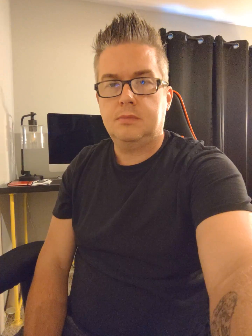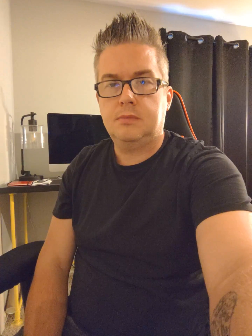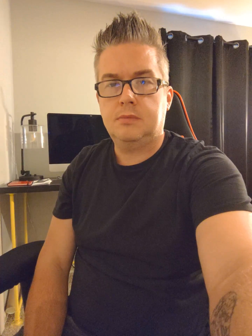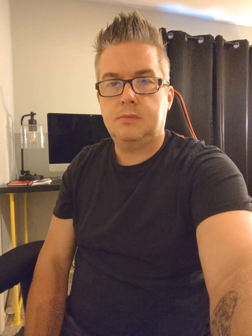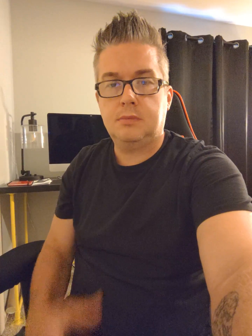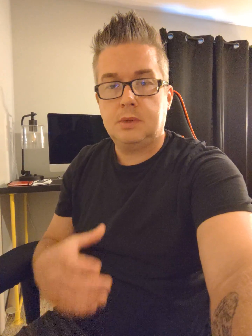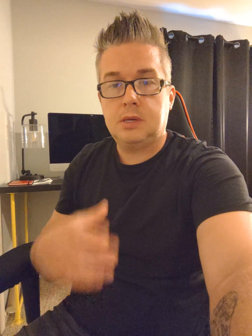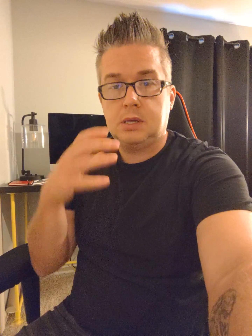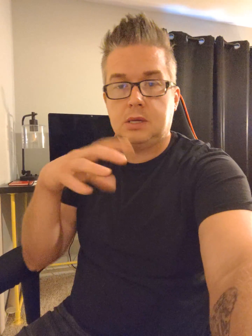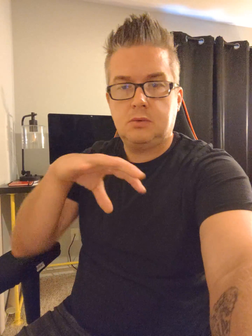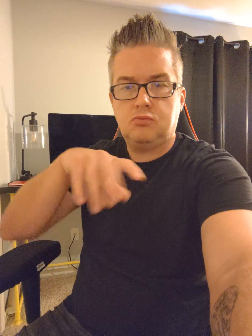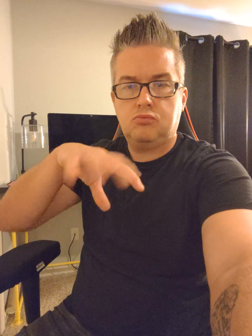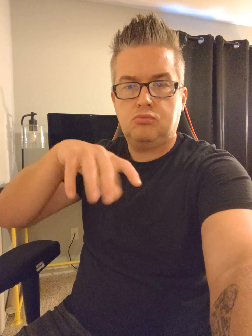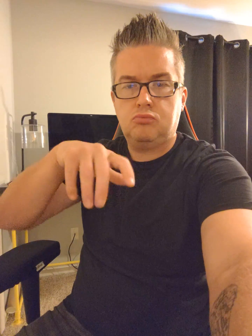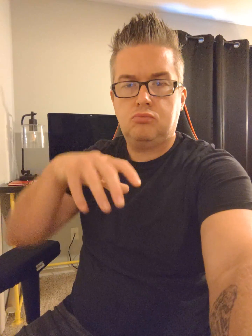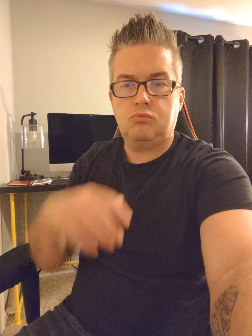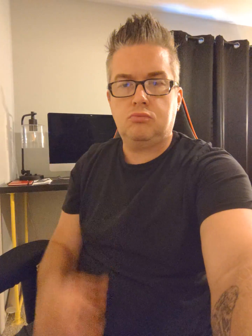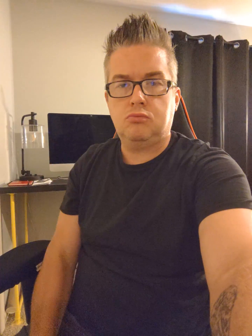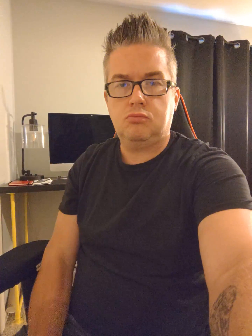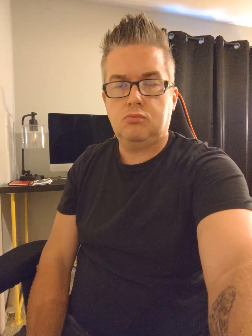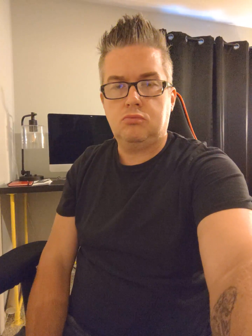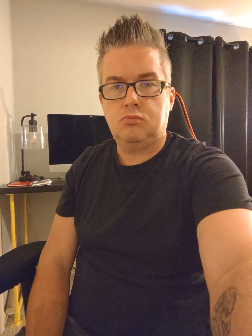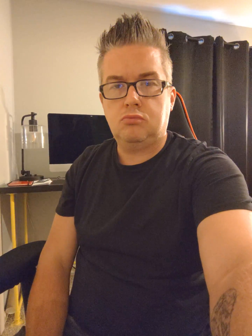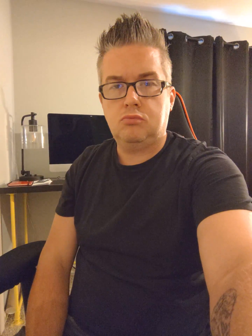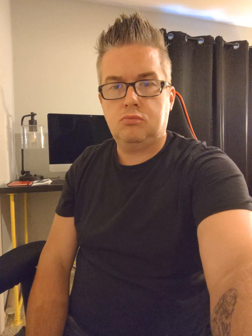jar